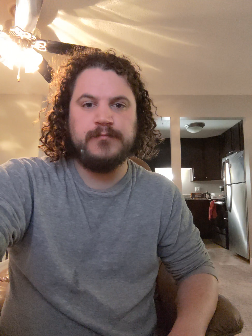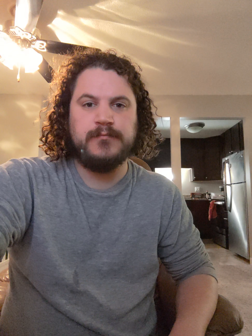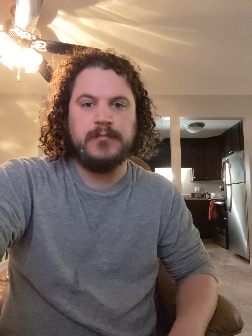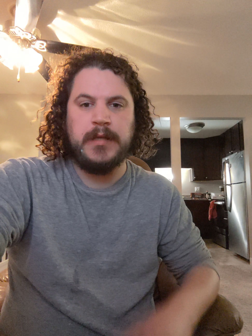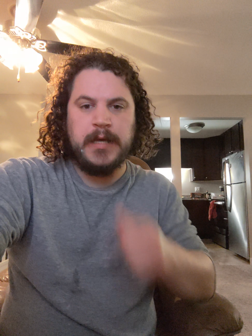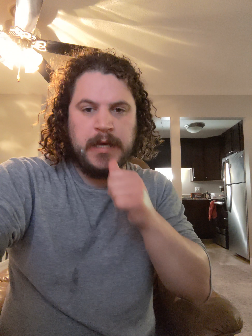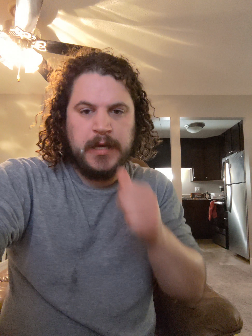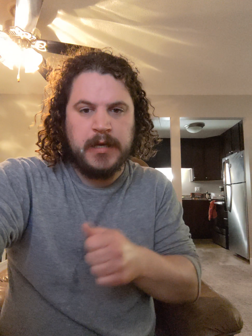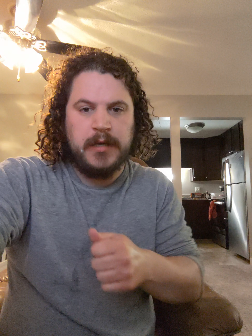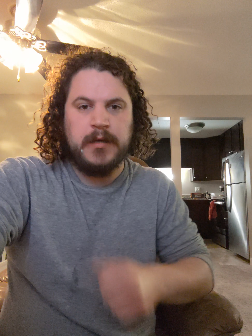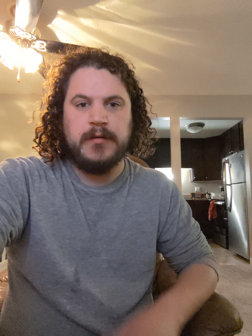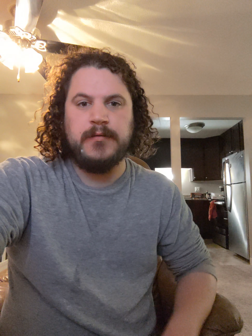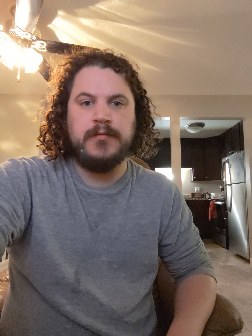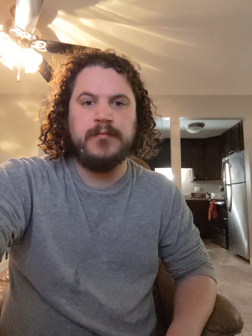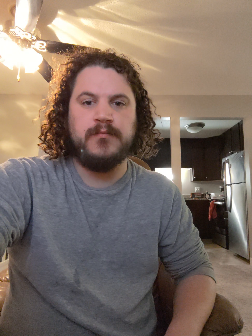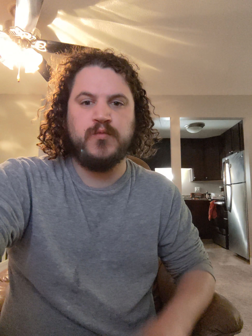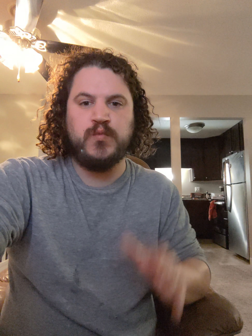hide